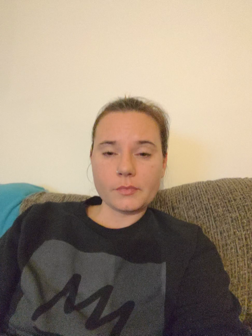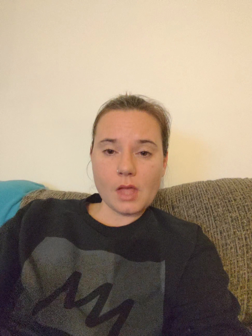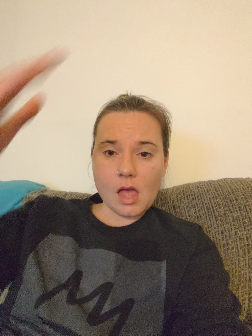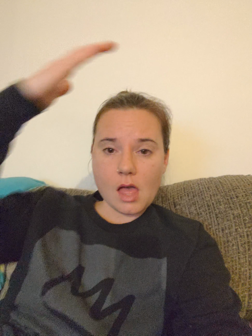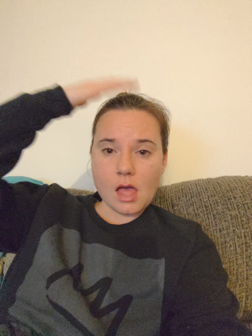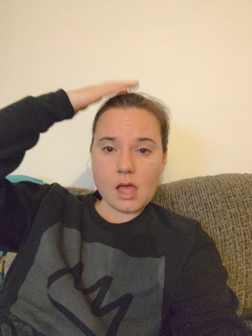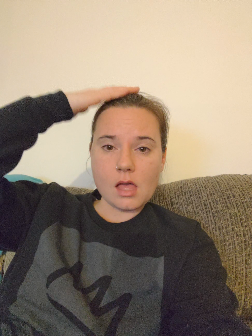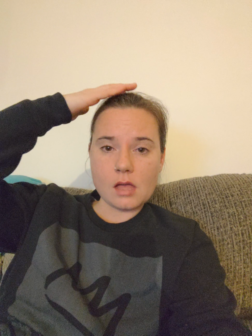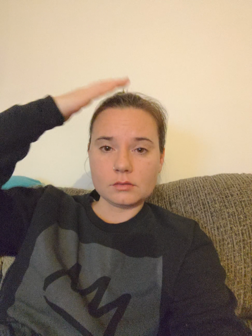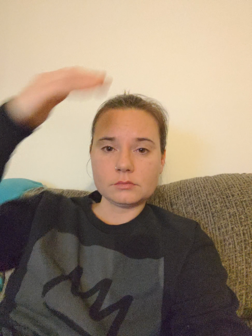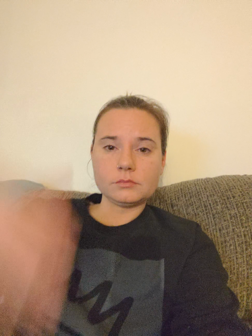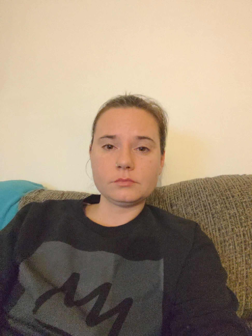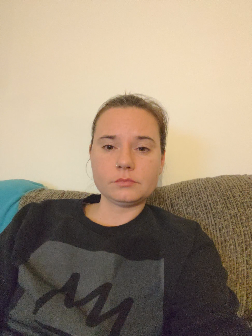hat